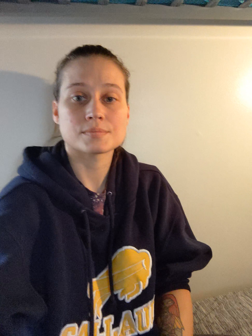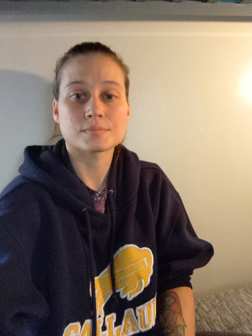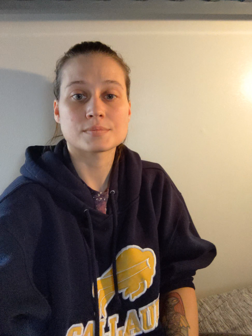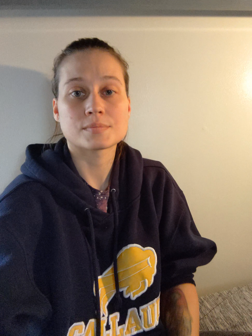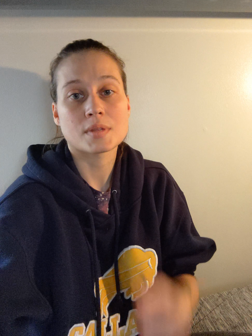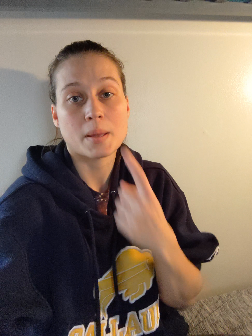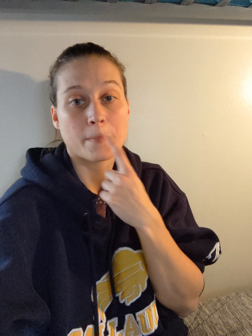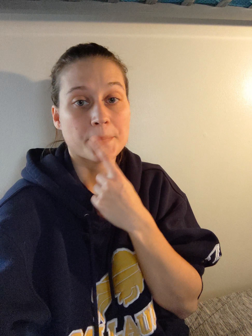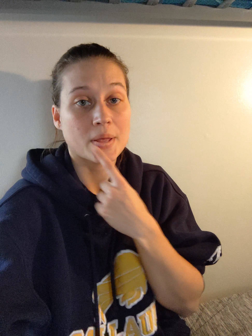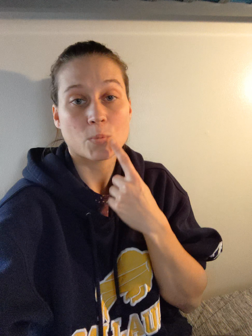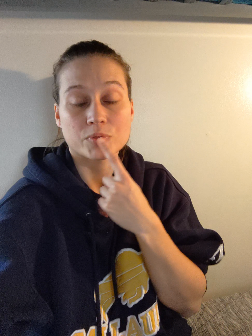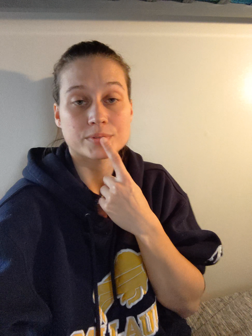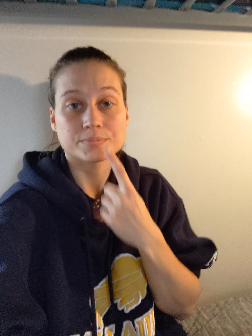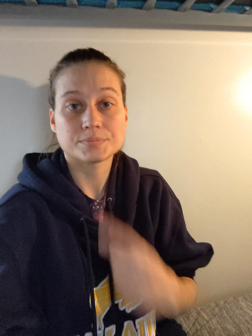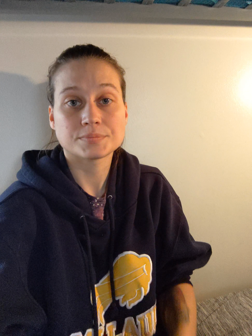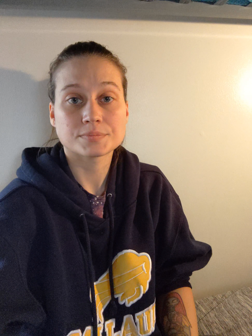mouth